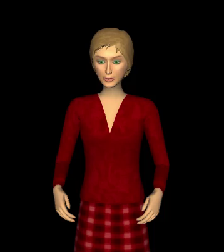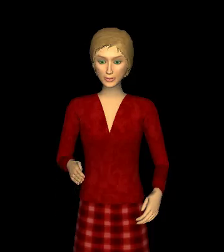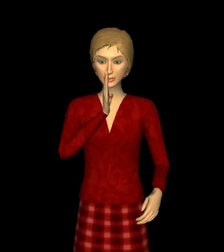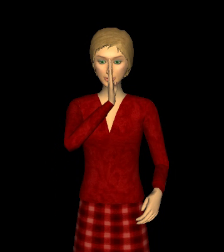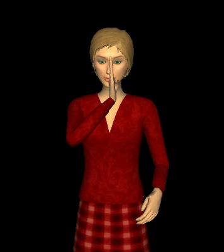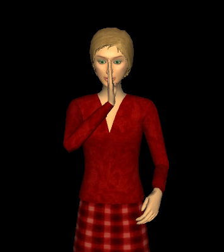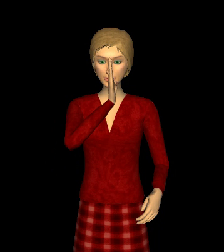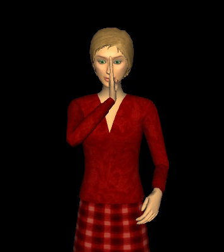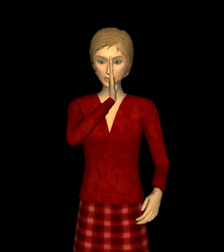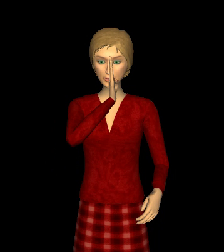الظهيرة